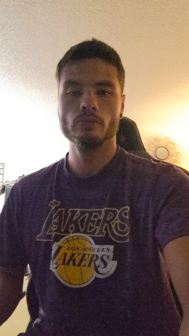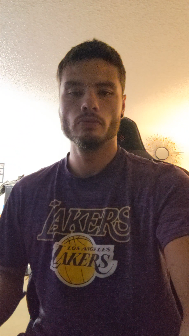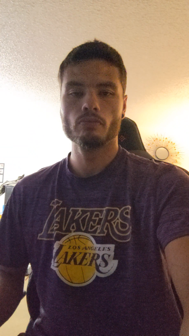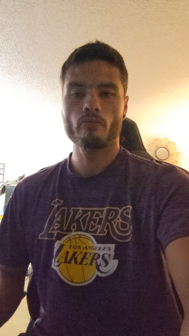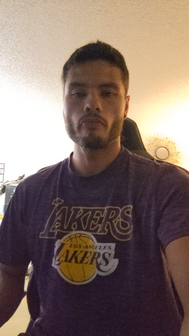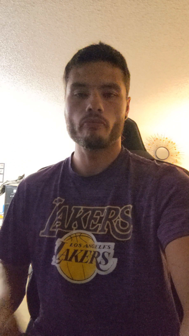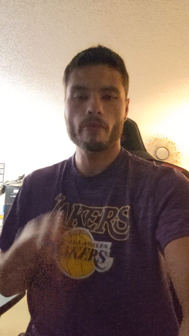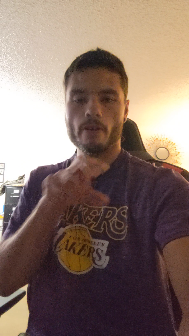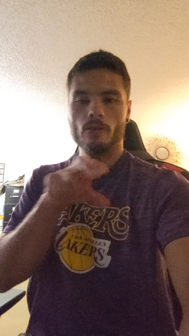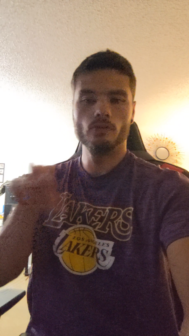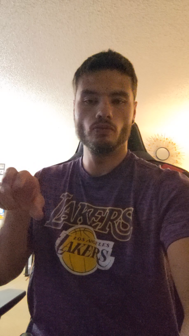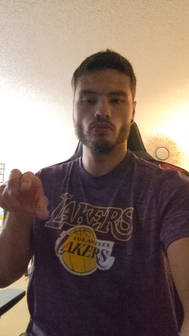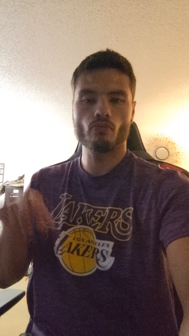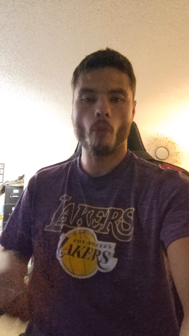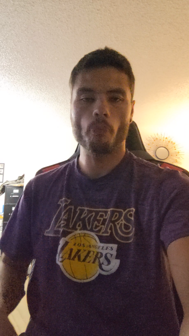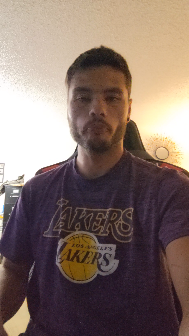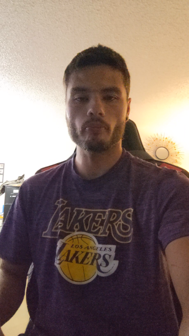couch